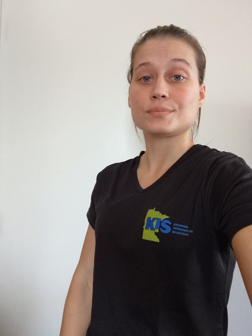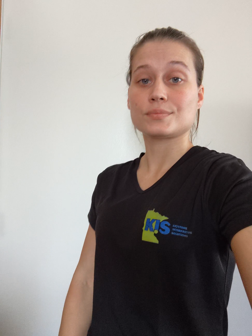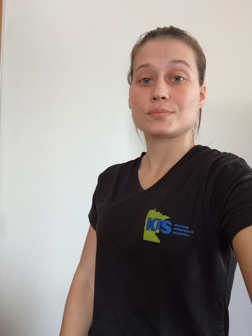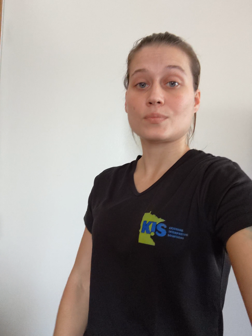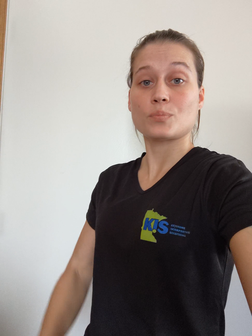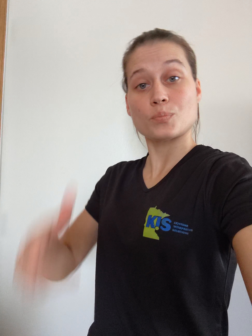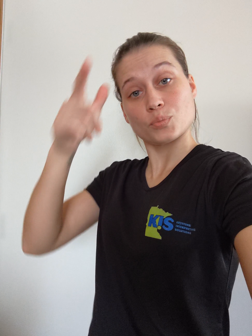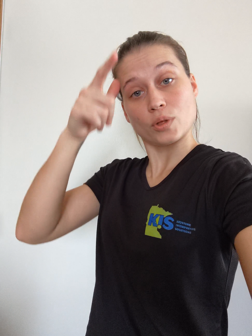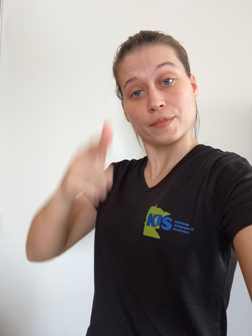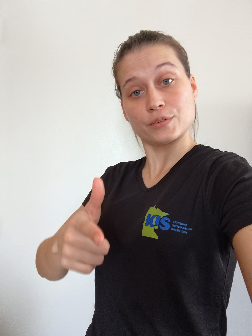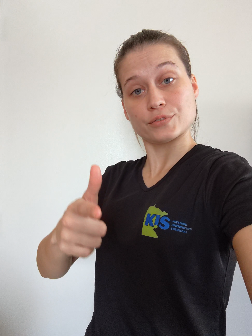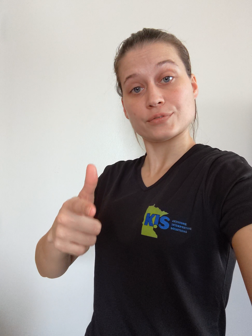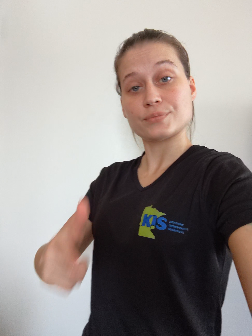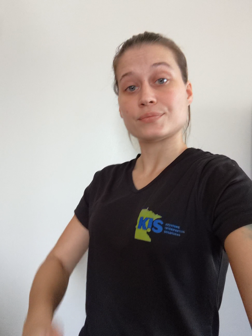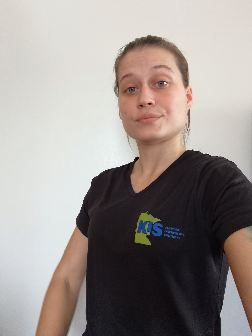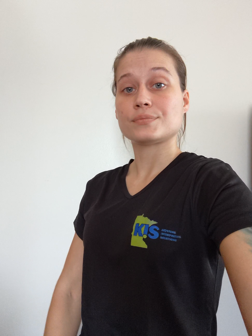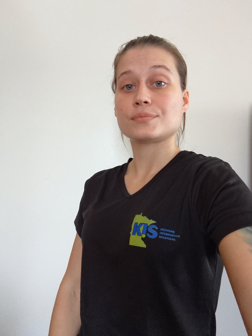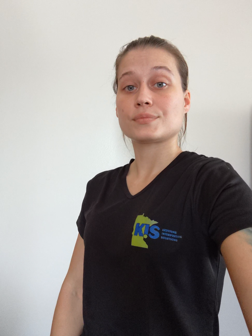brother